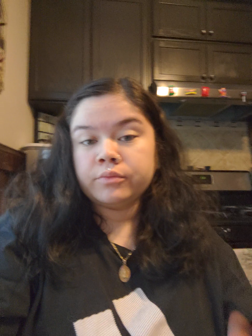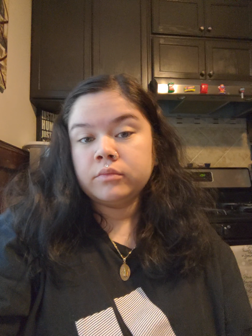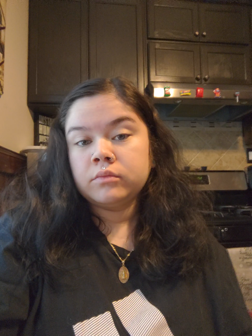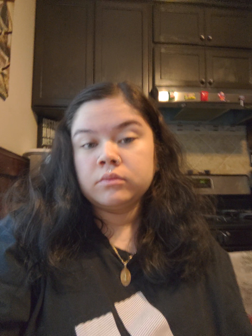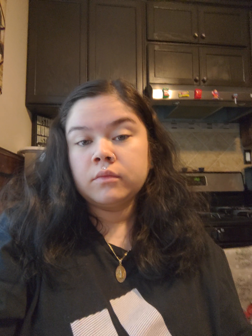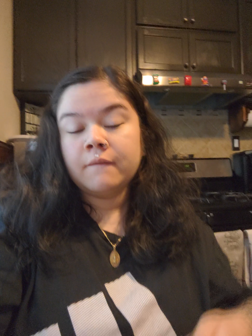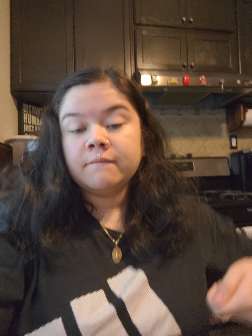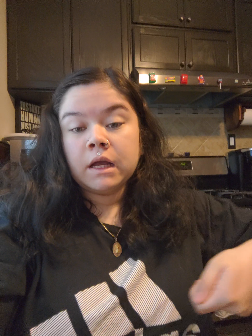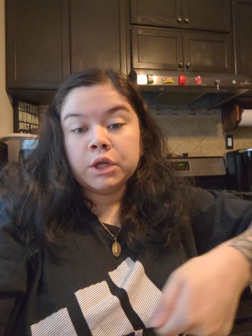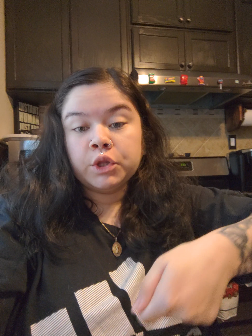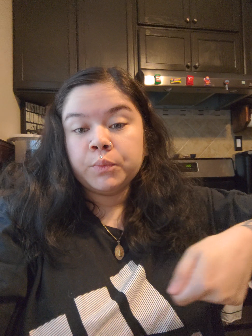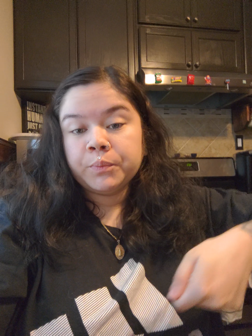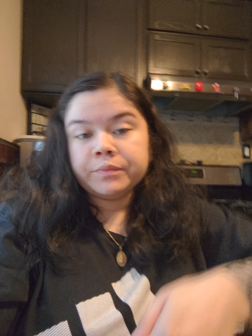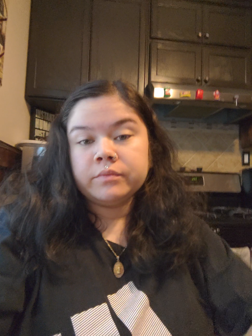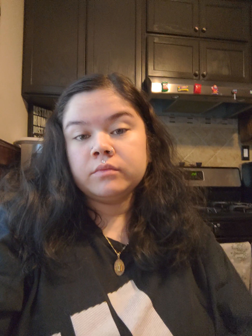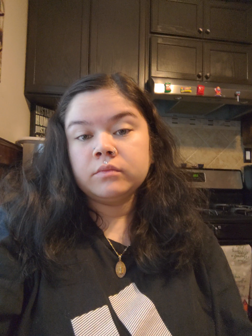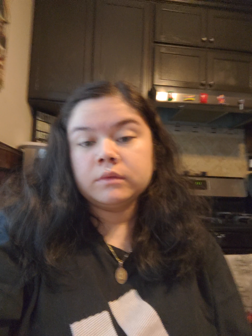vacuum